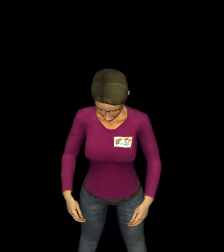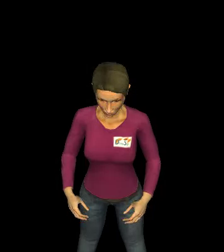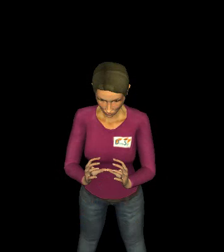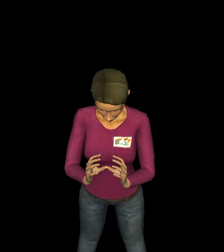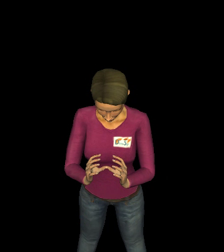عالِم